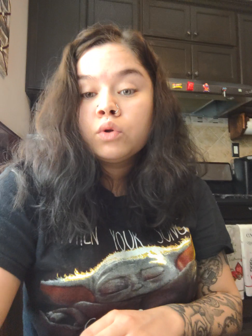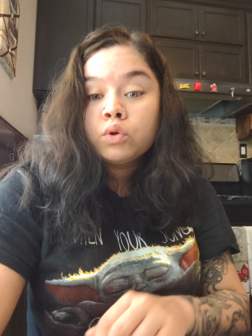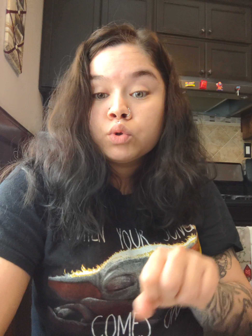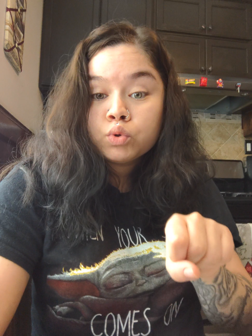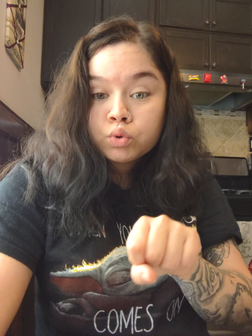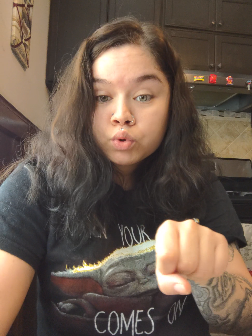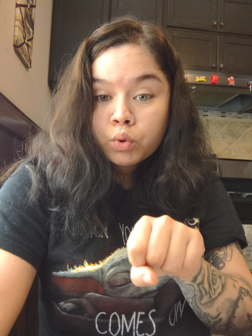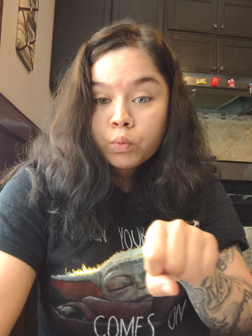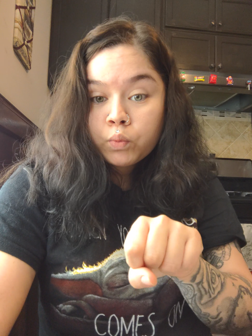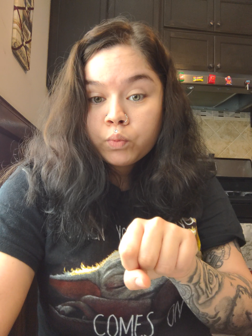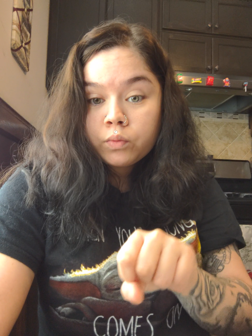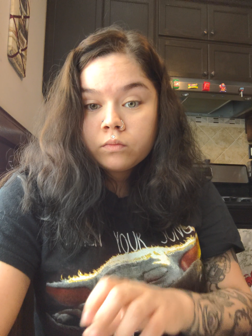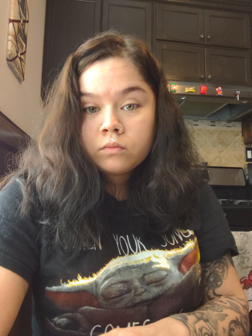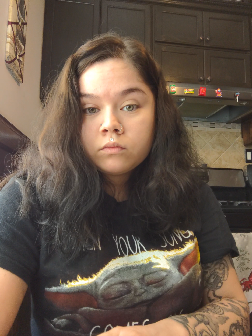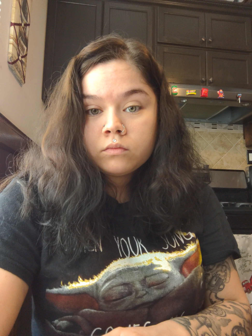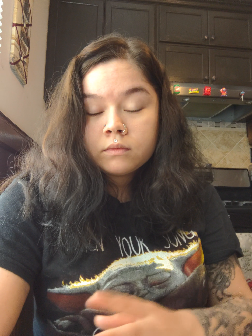shoe